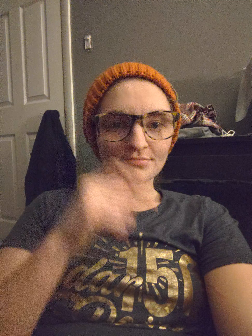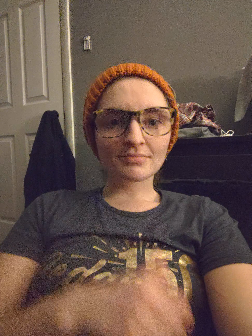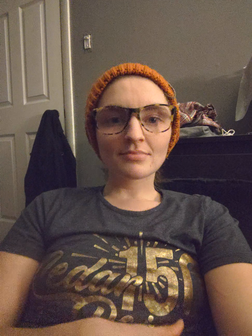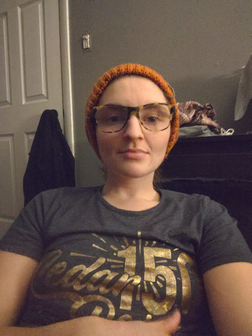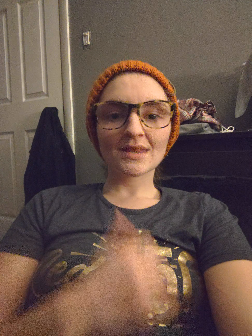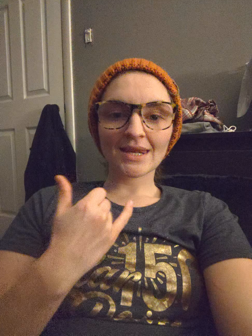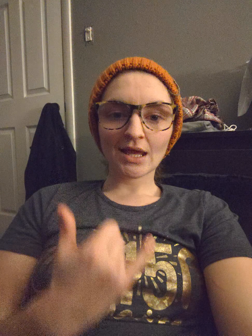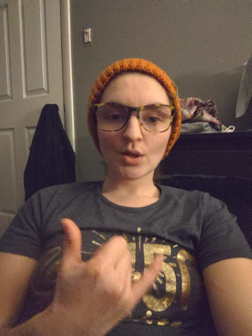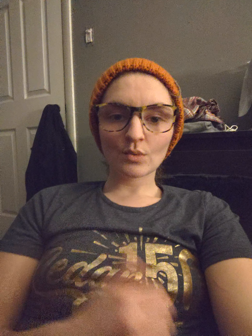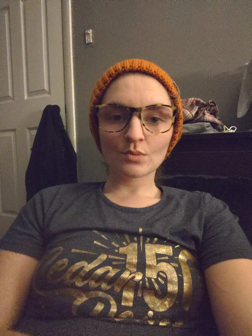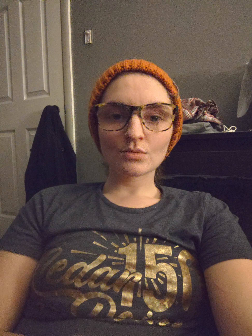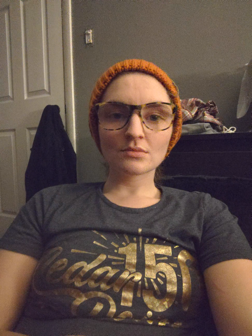now